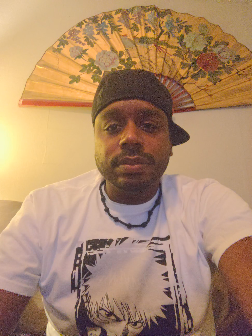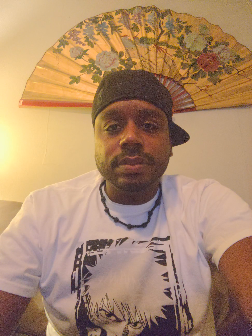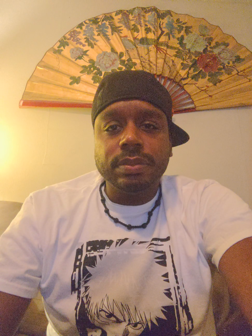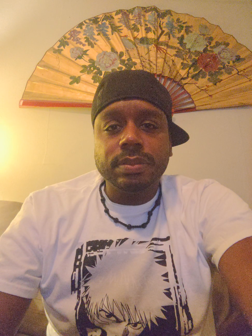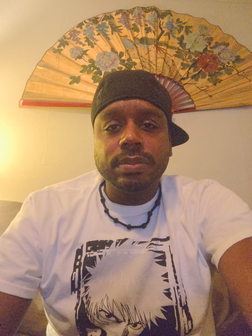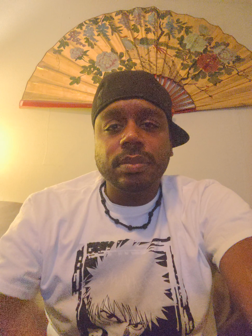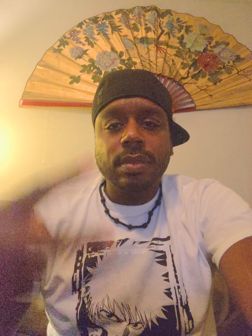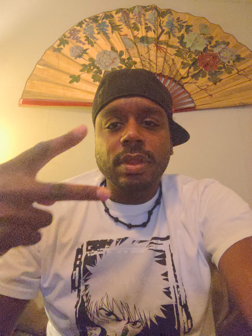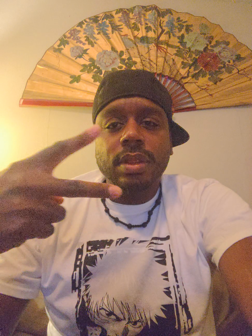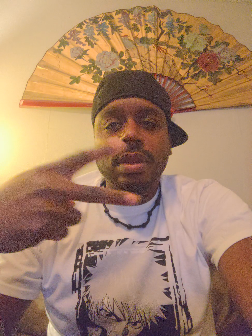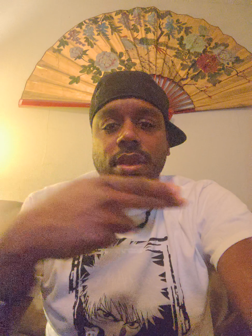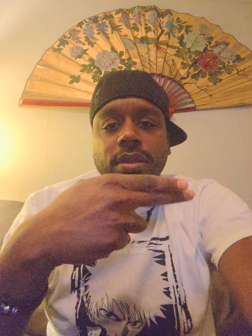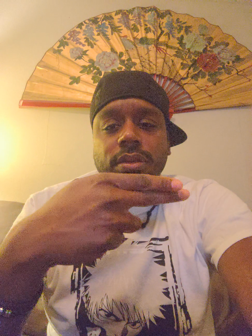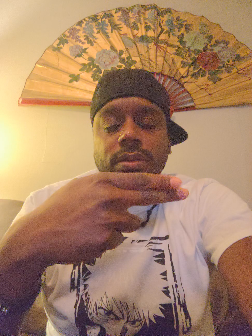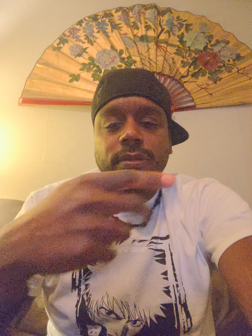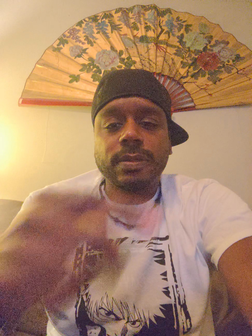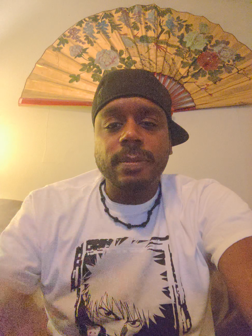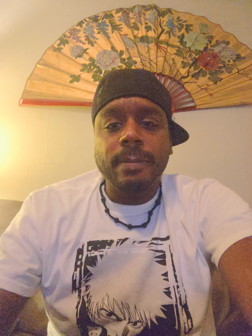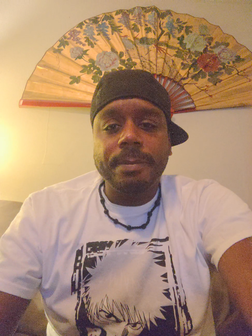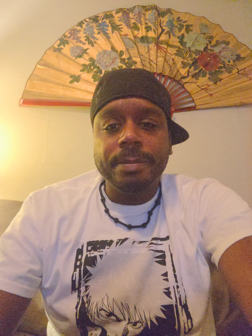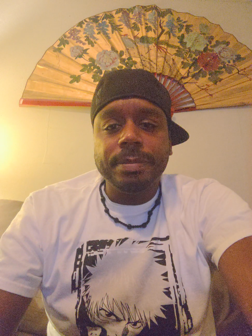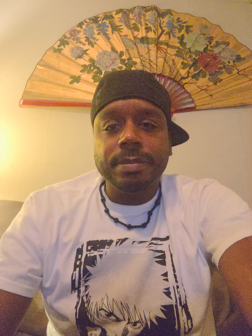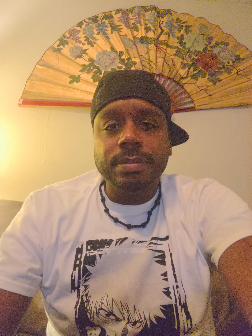cut